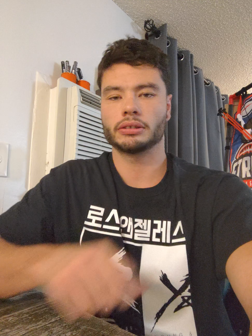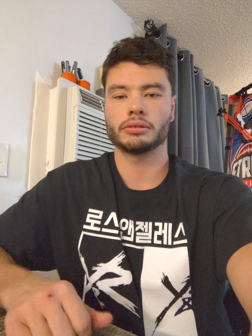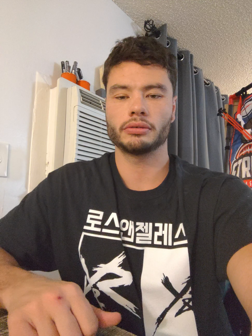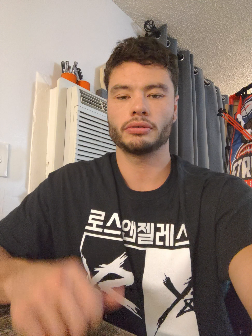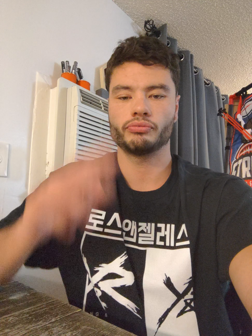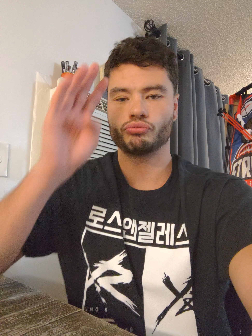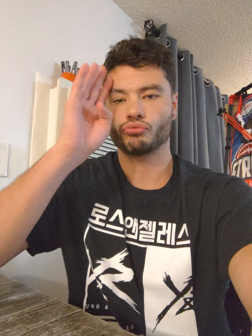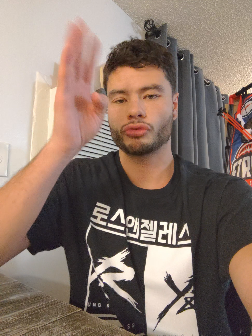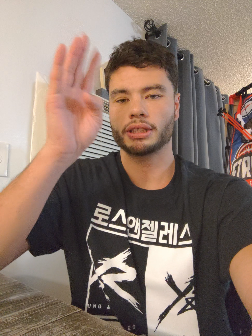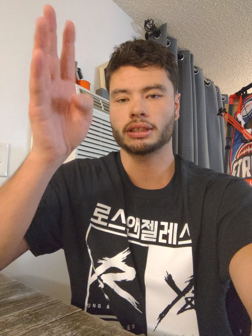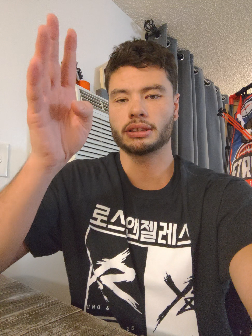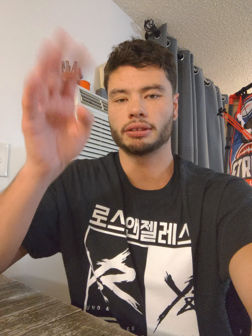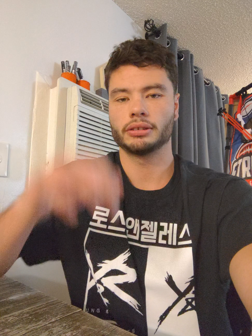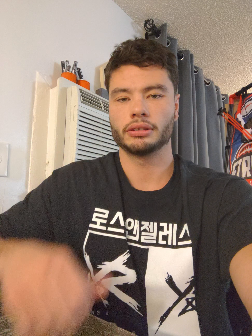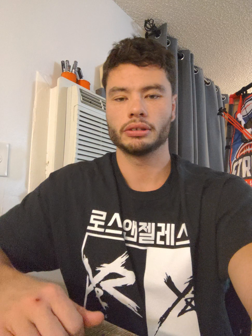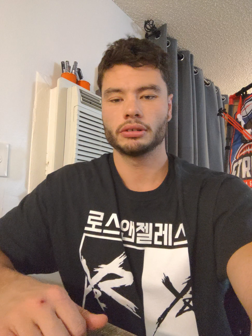pretend